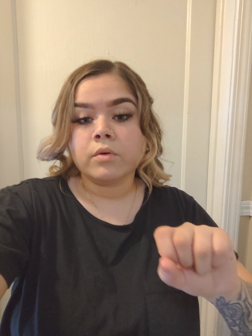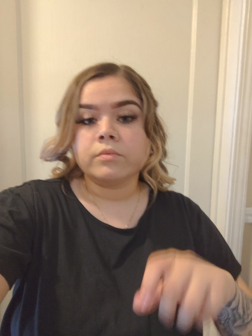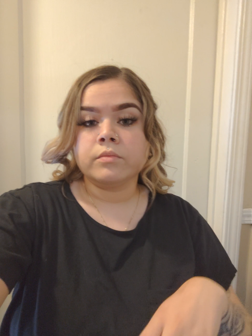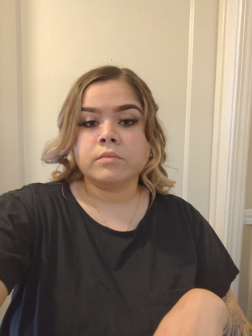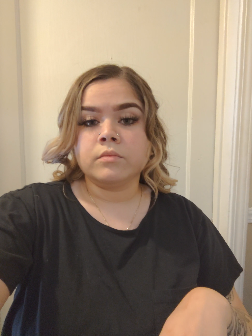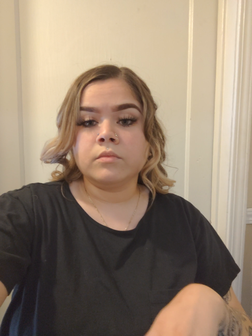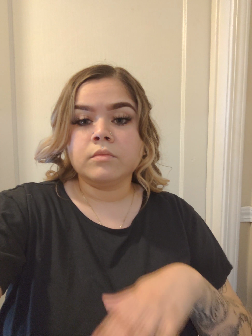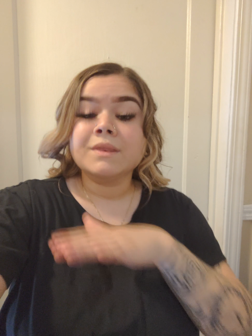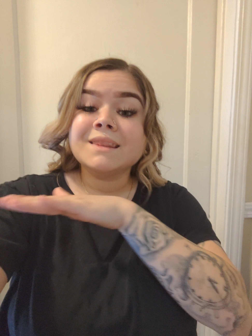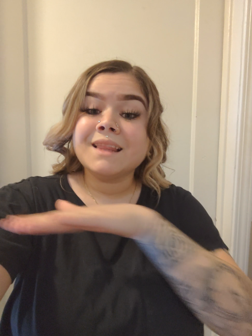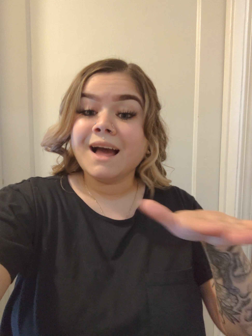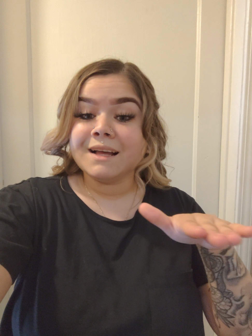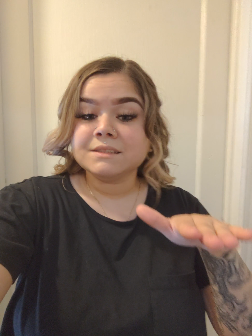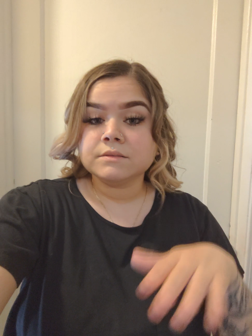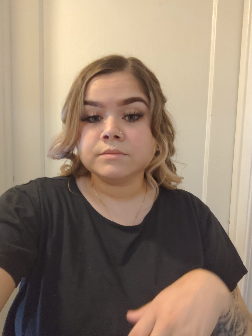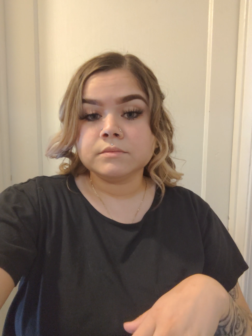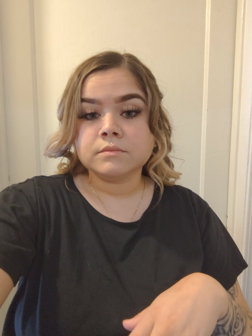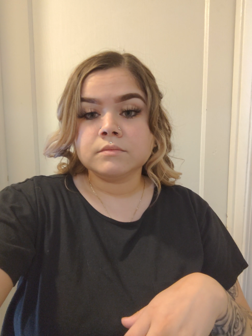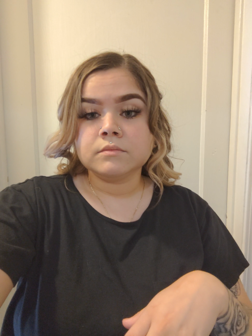nice